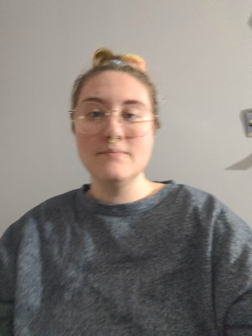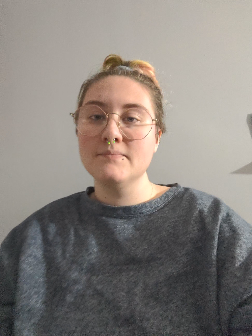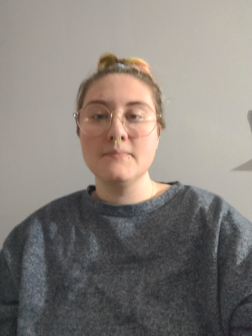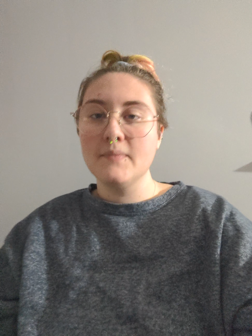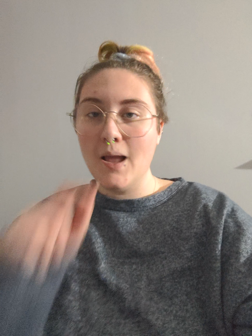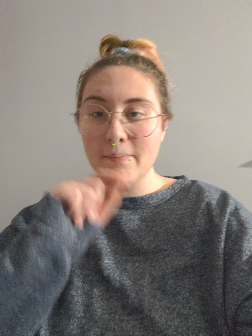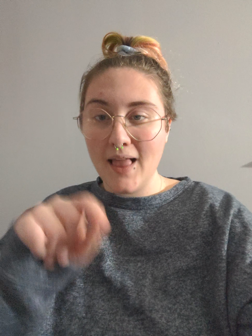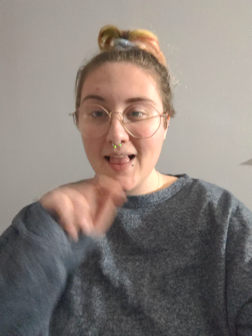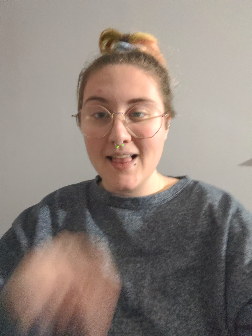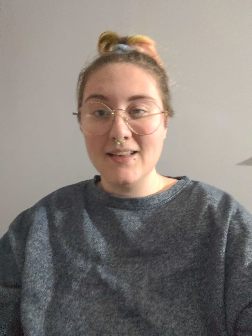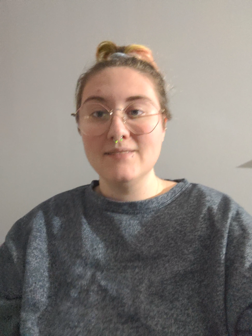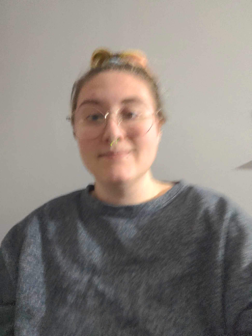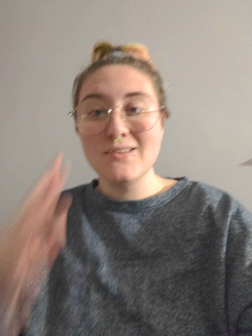pen